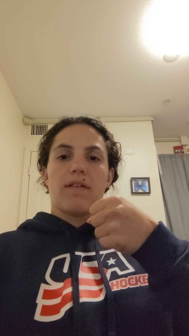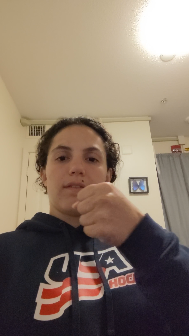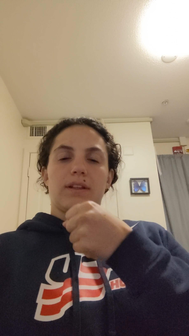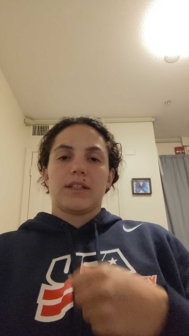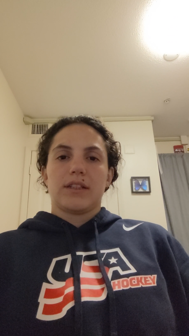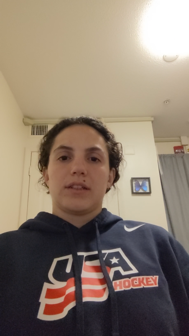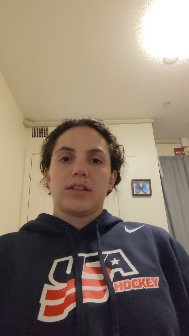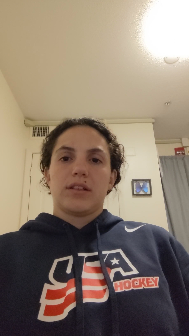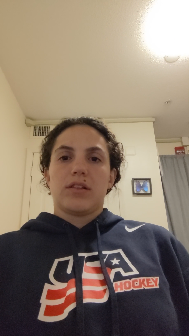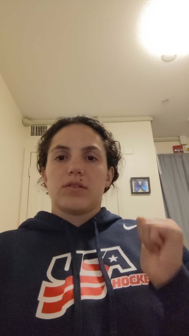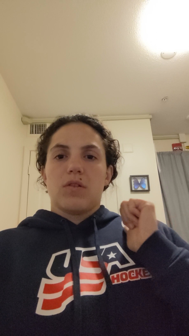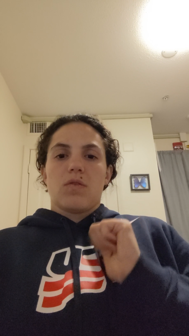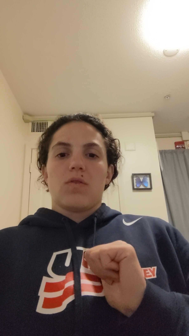coats